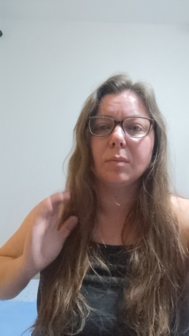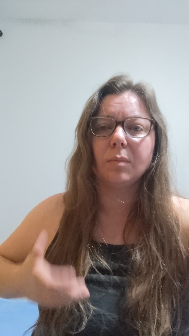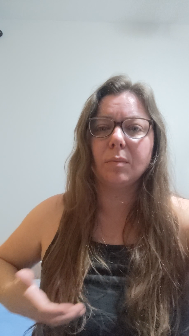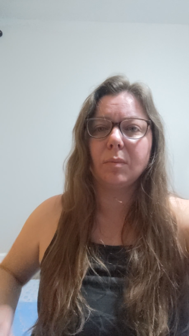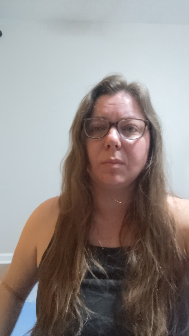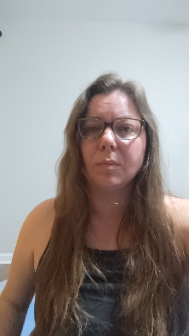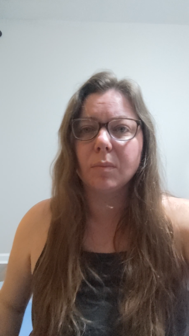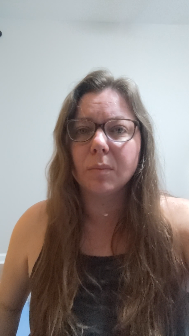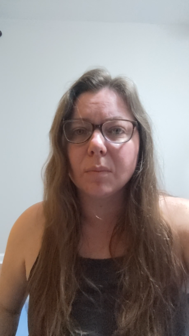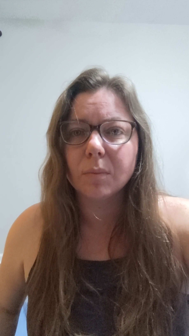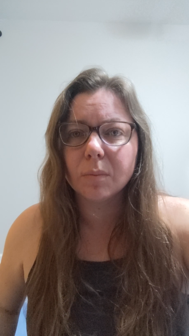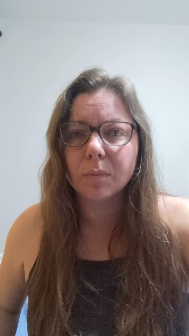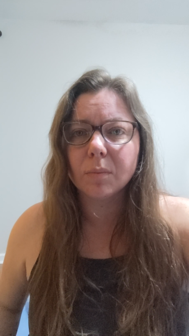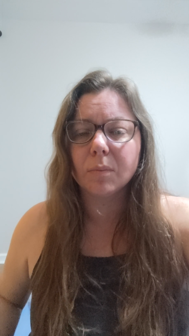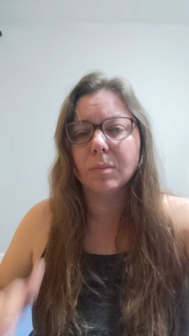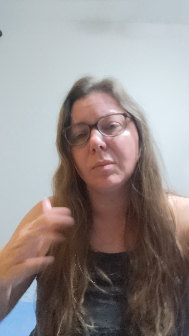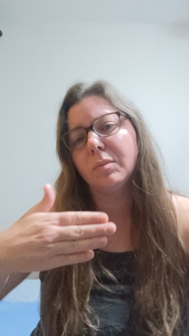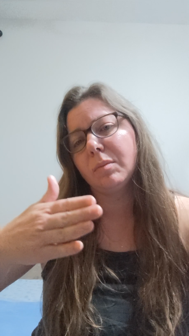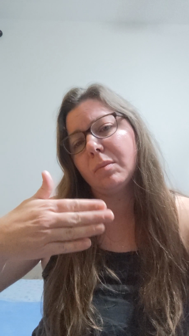share